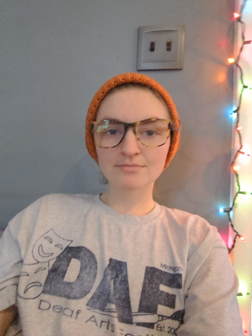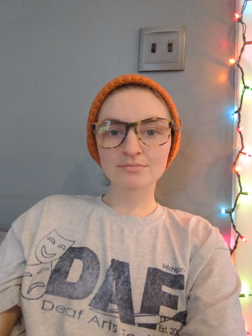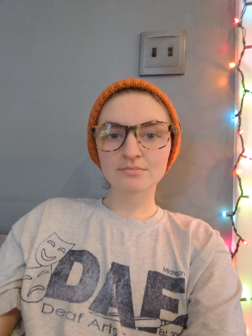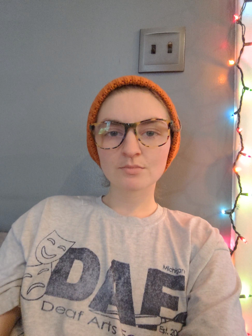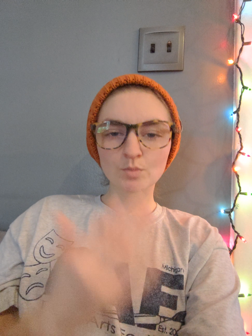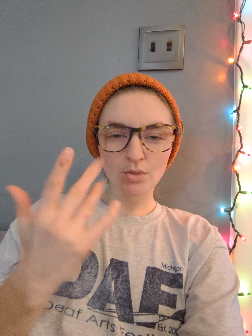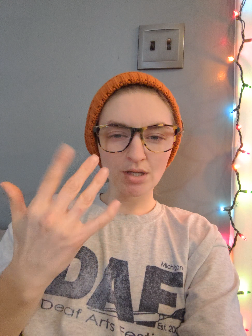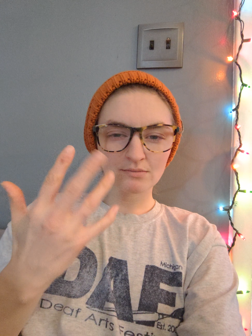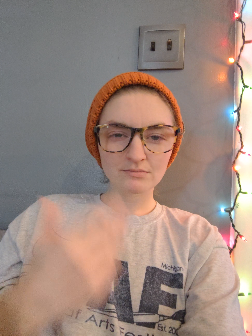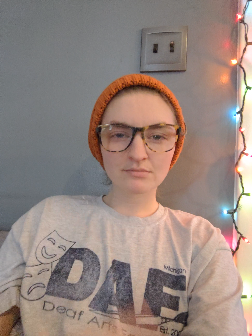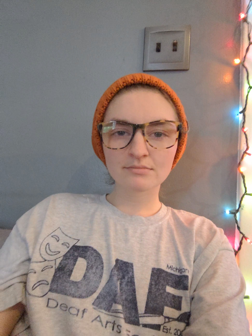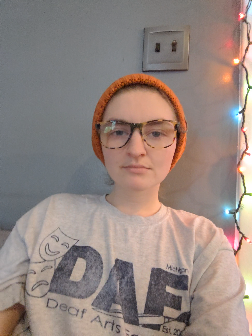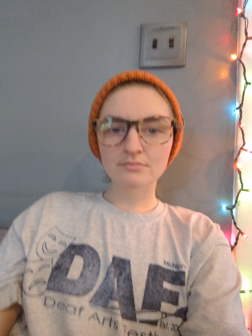wait